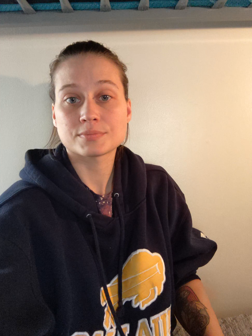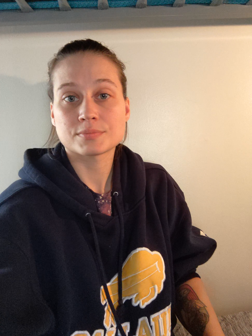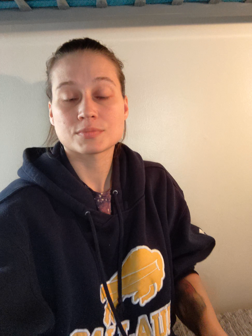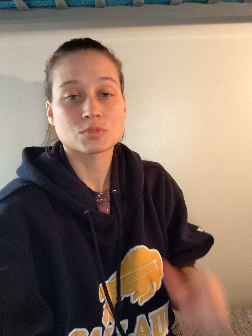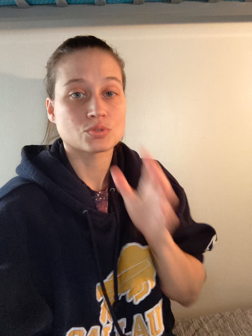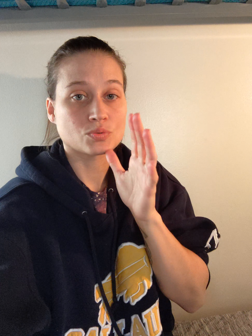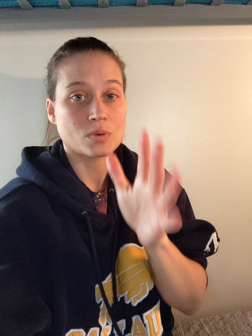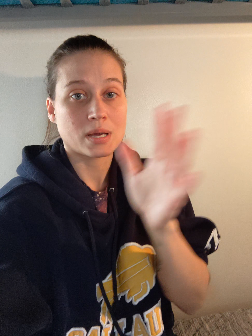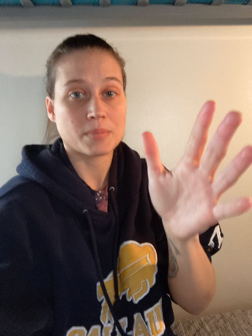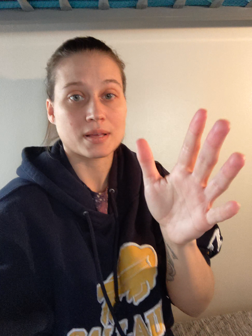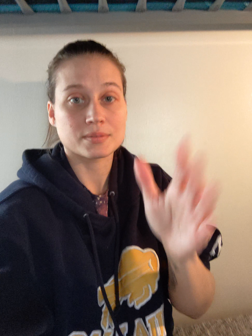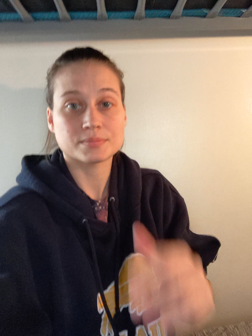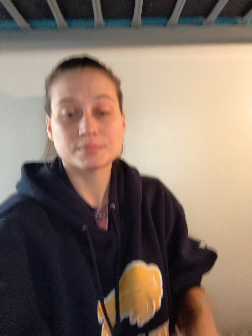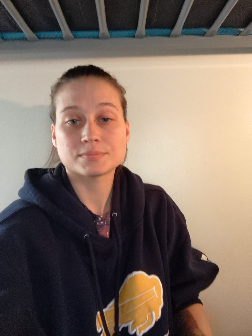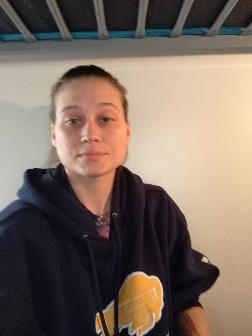grandma